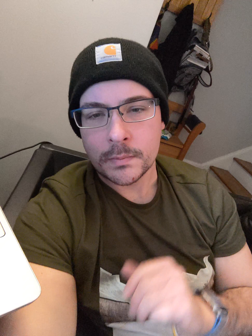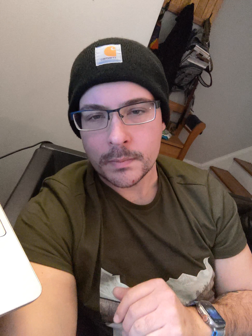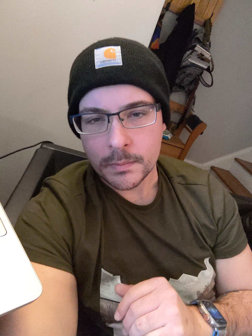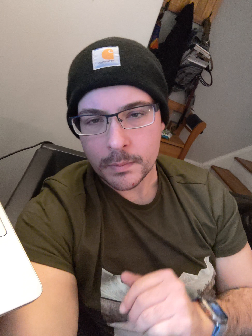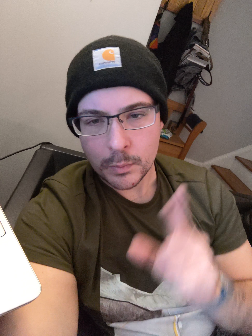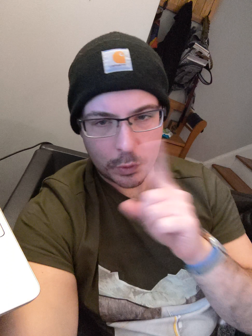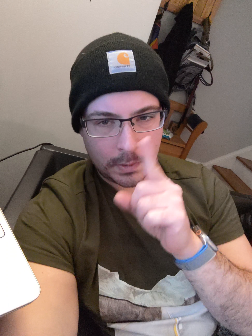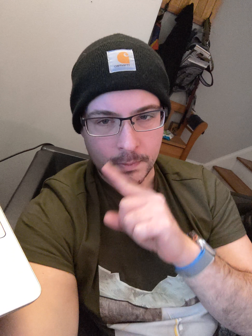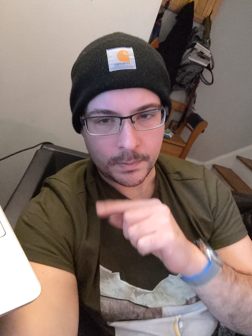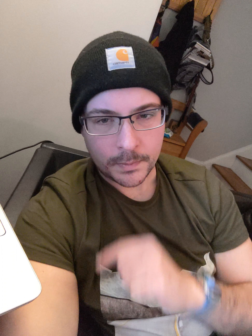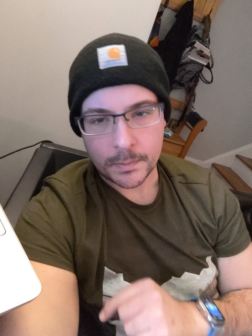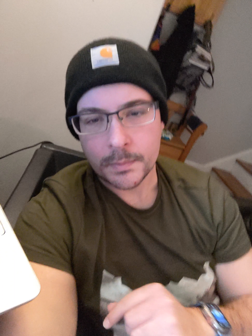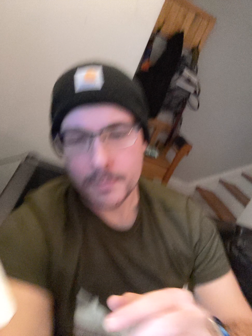pretend